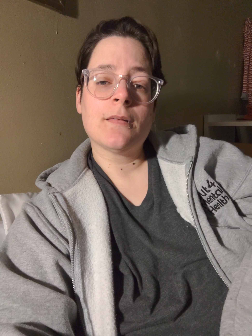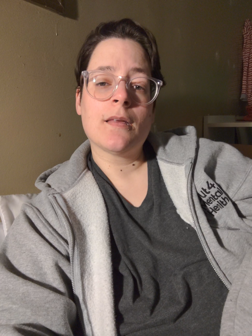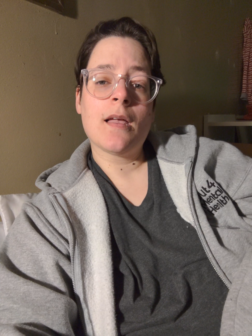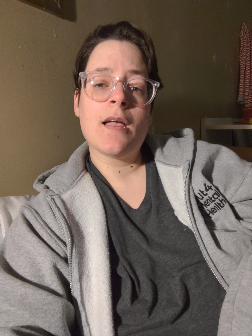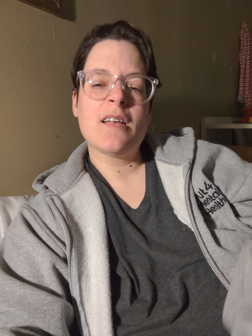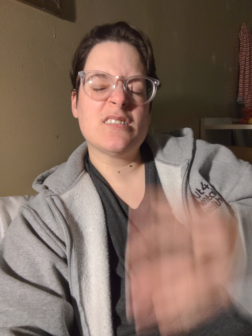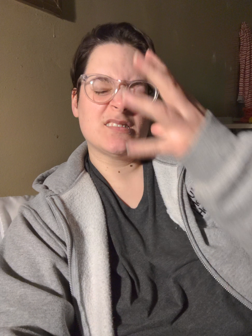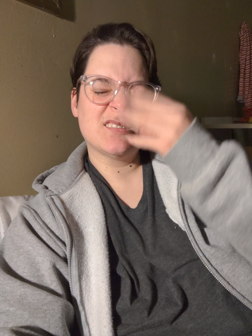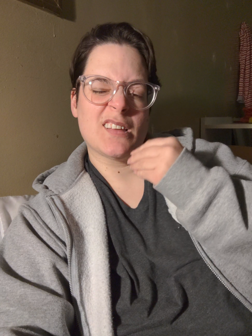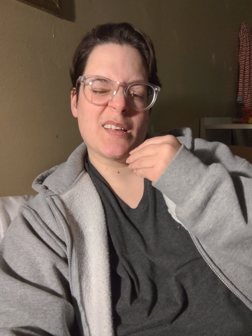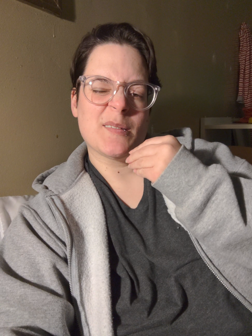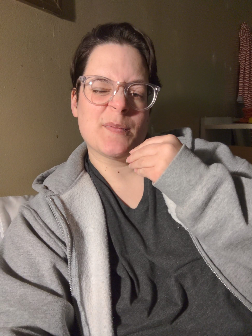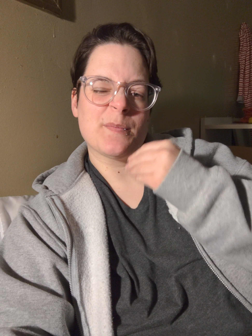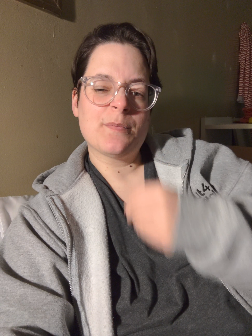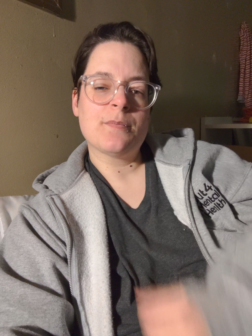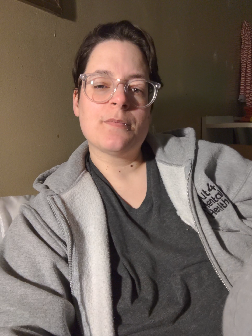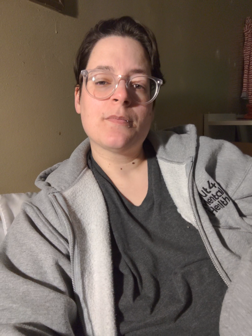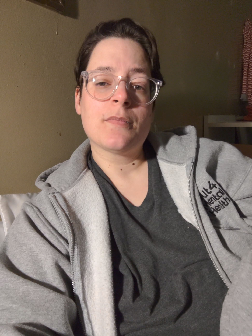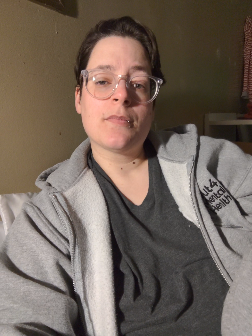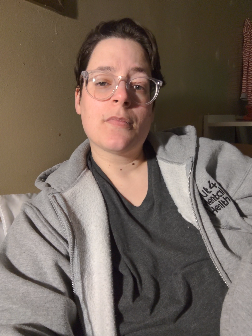sleep